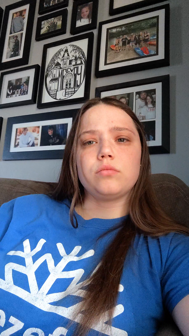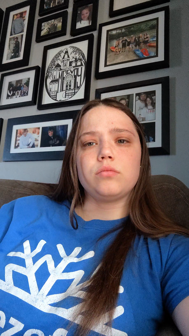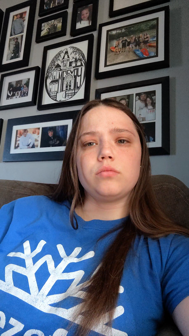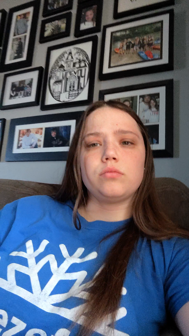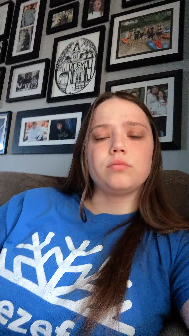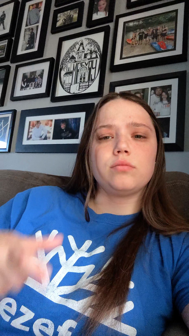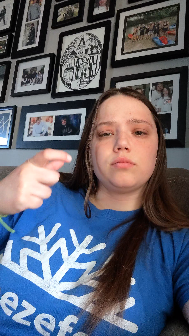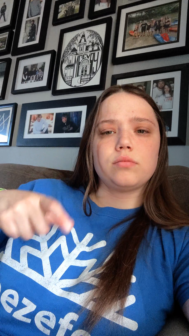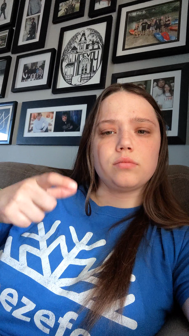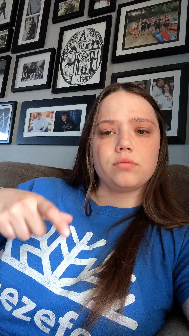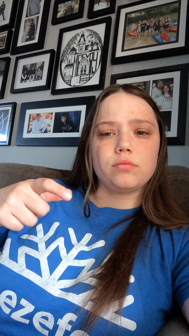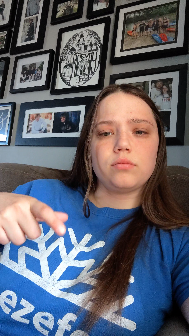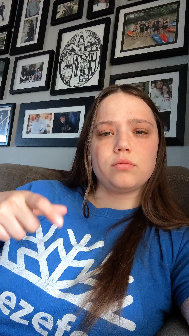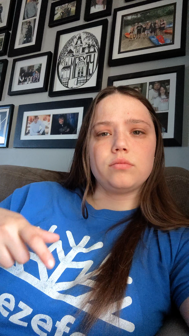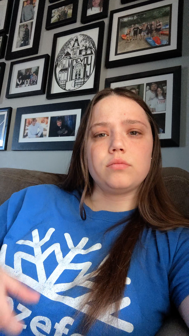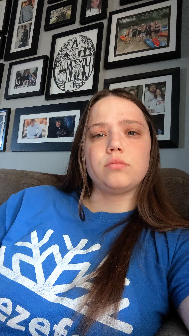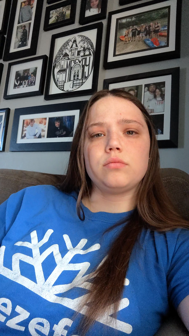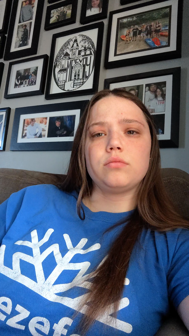plate